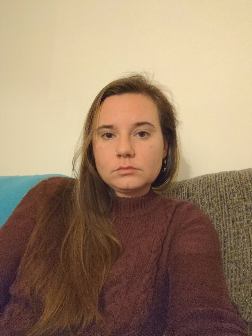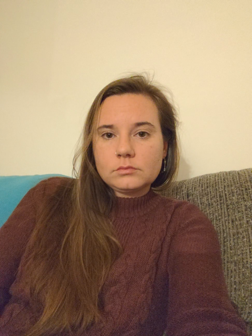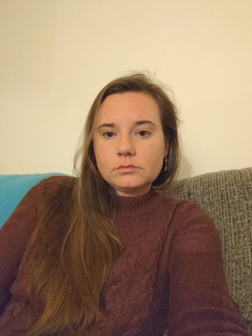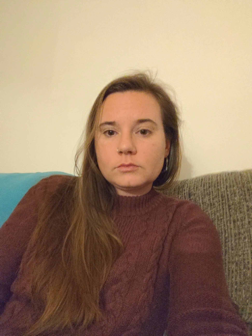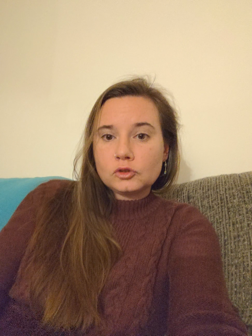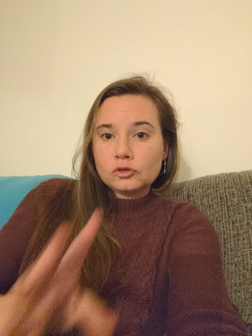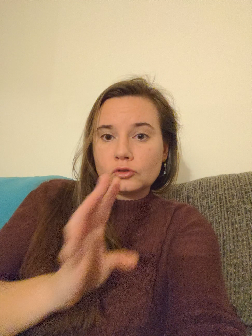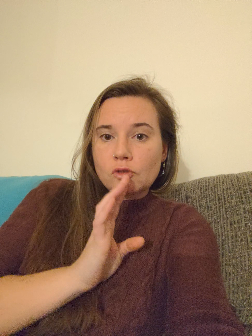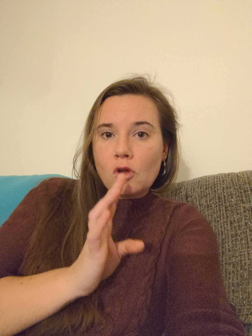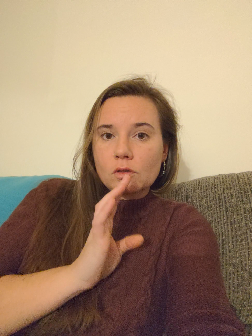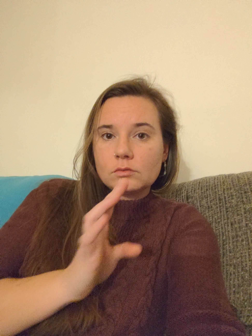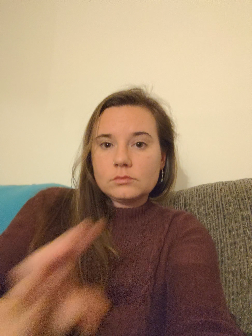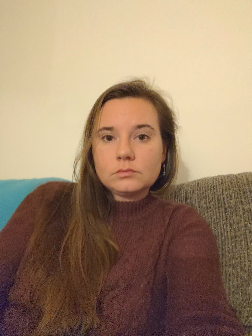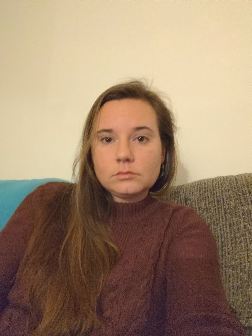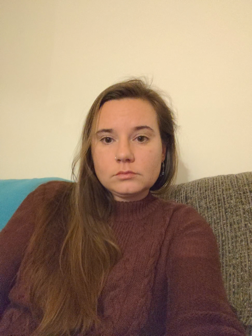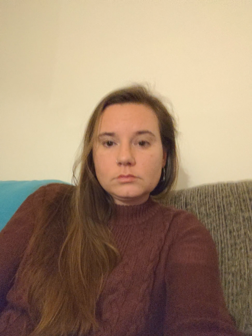talk